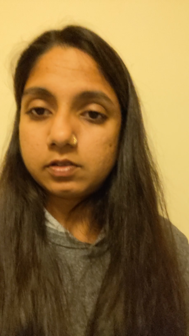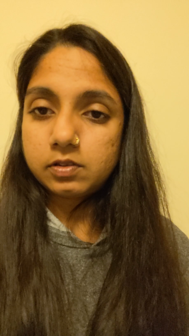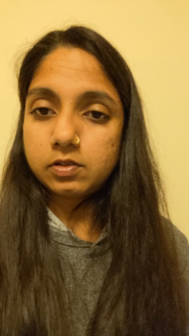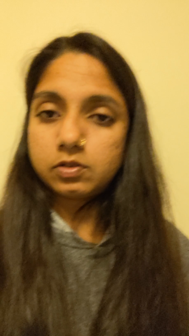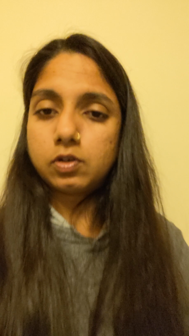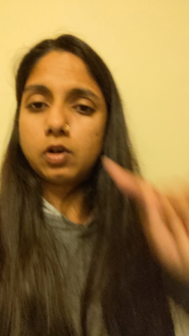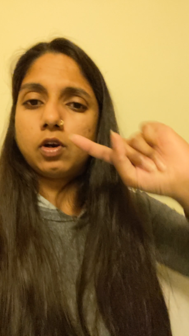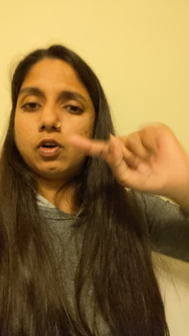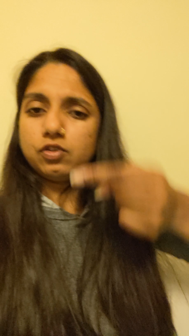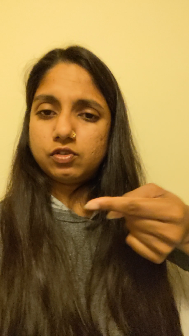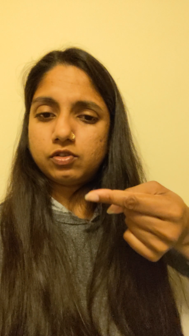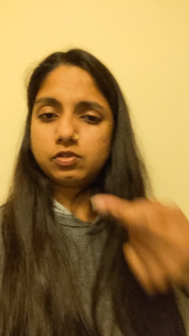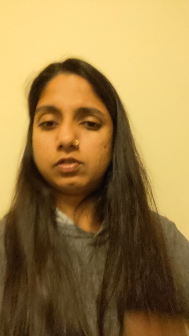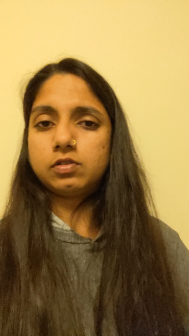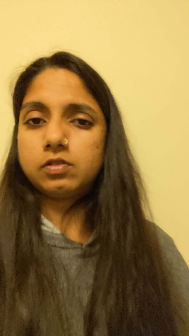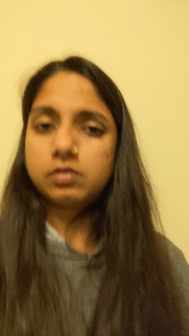hurt